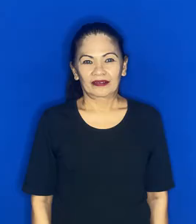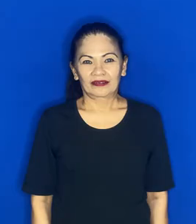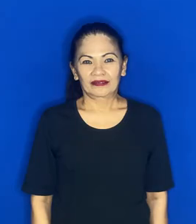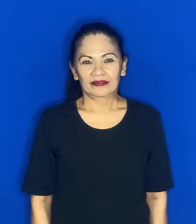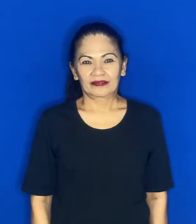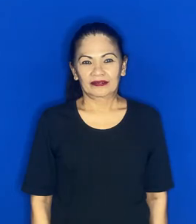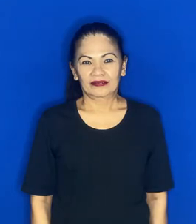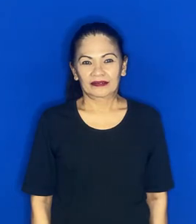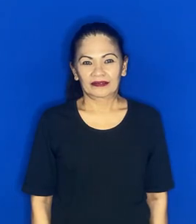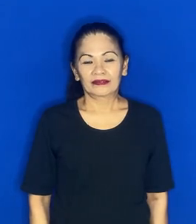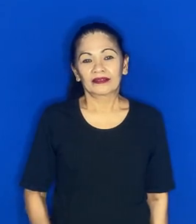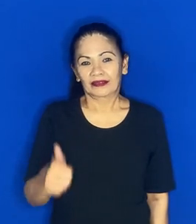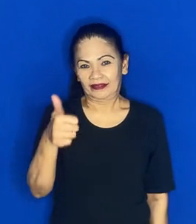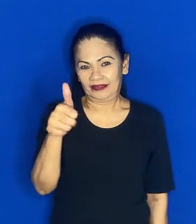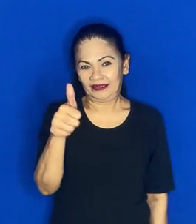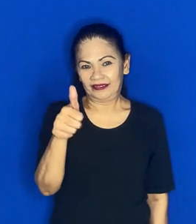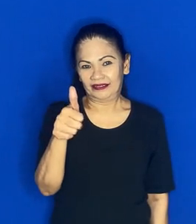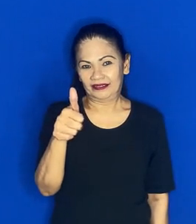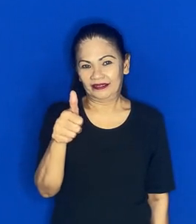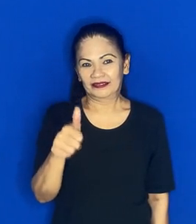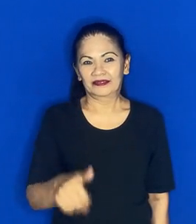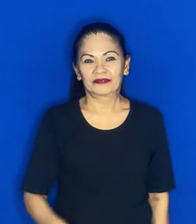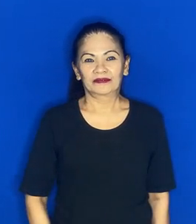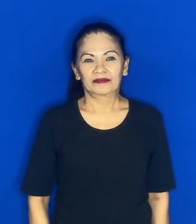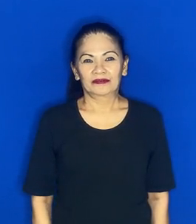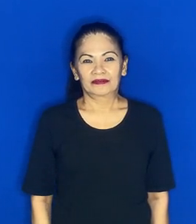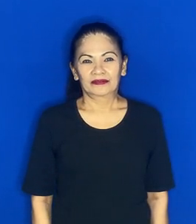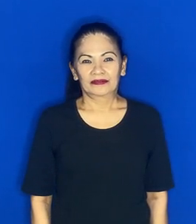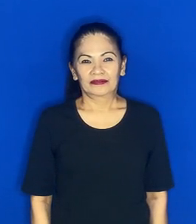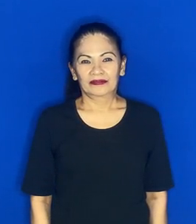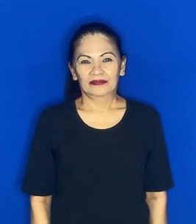ten